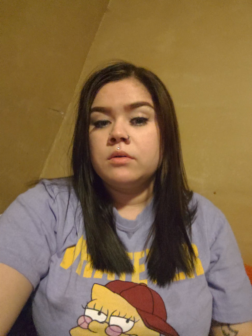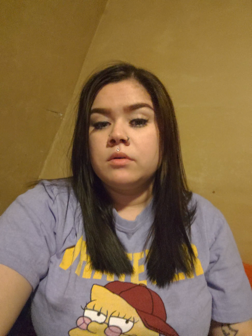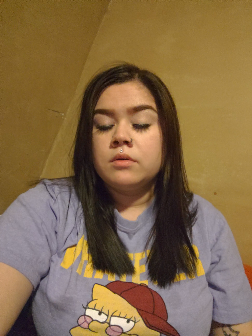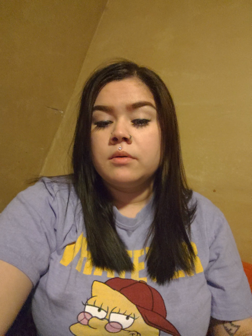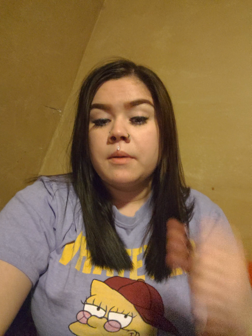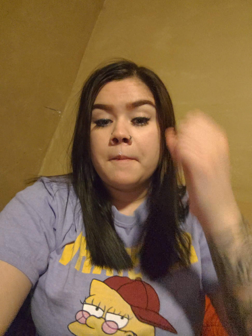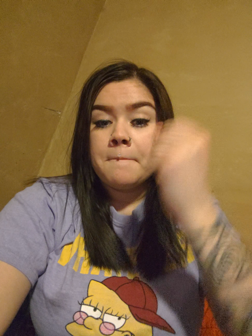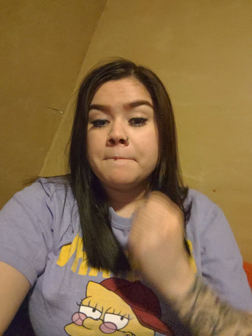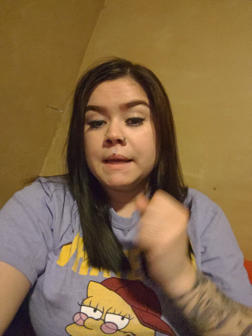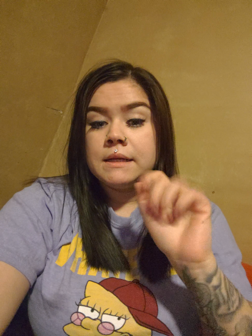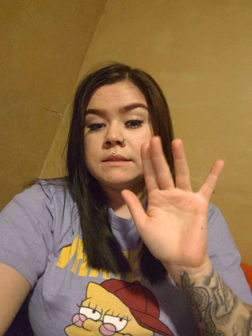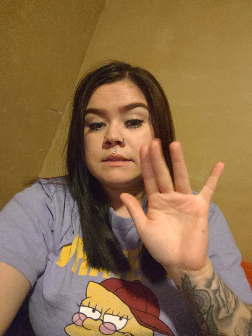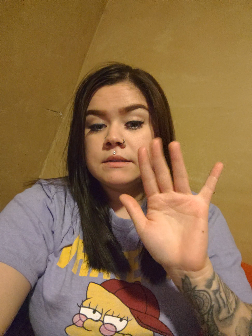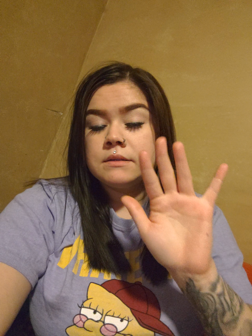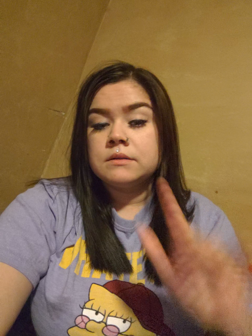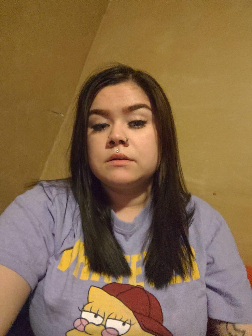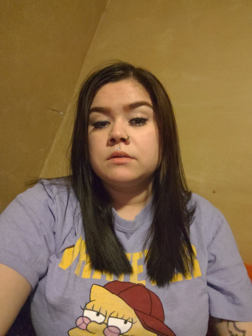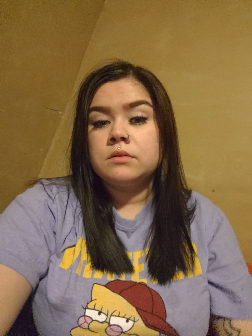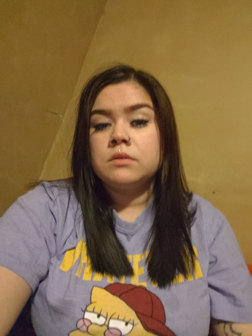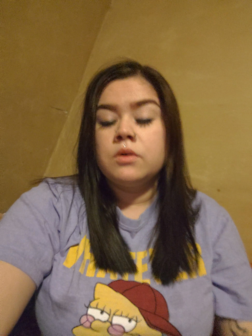mitten